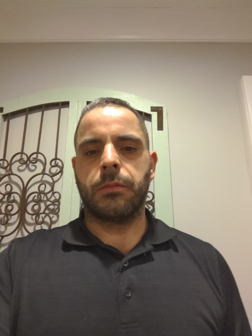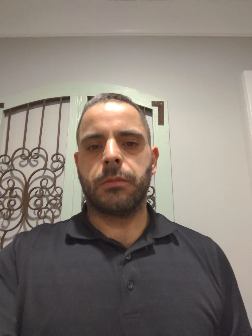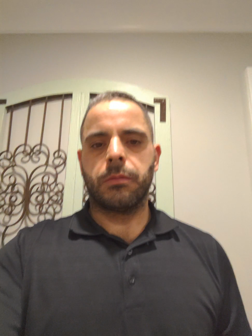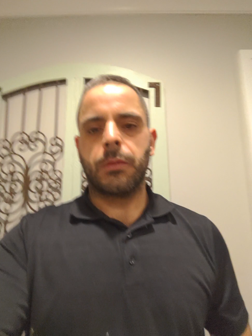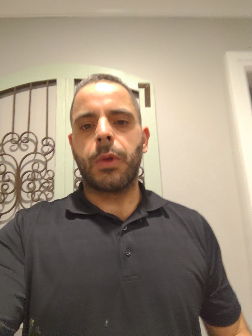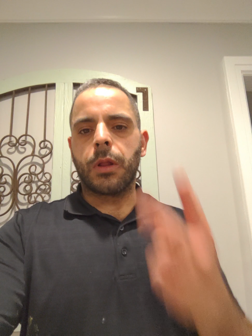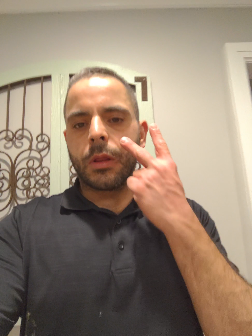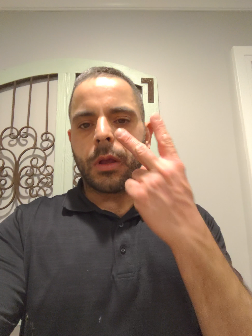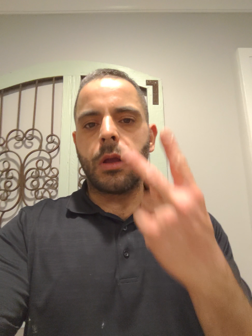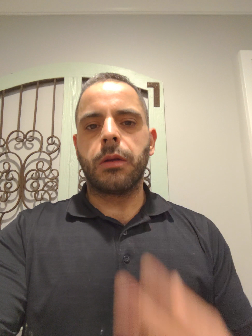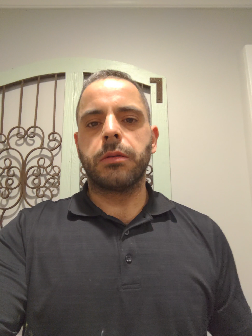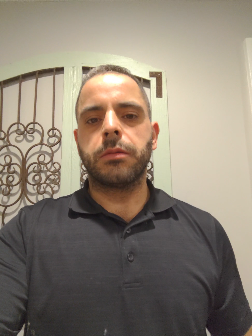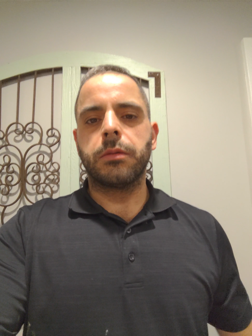look